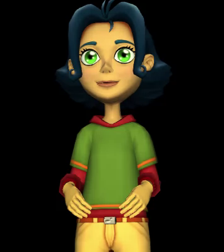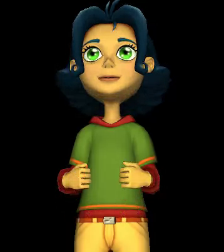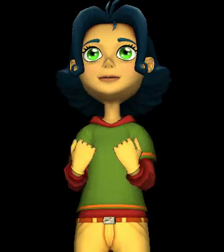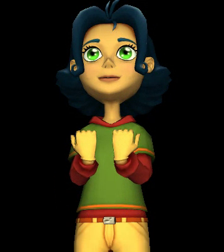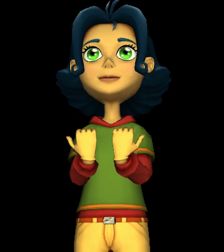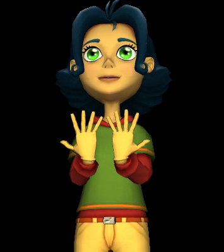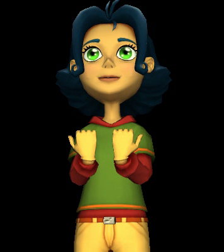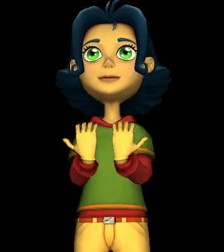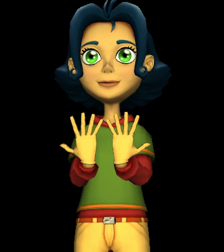كم